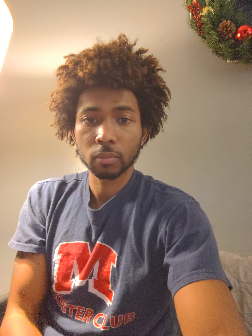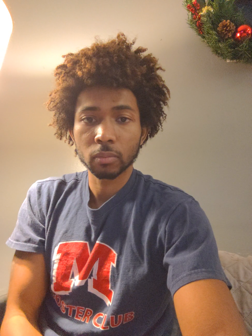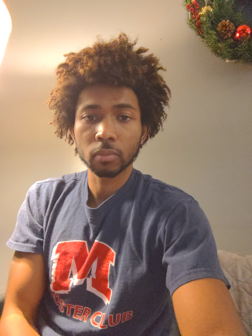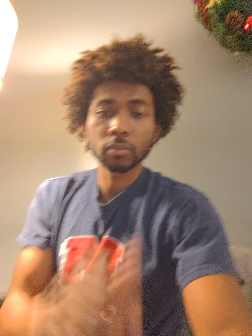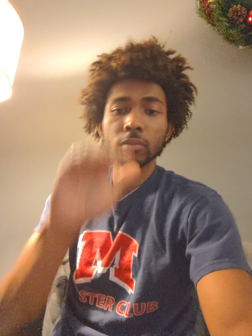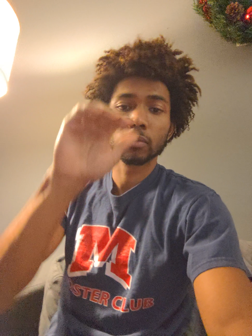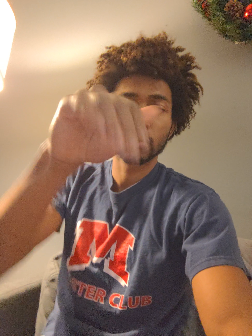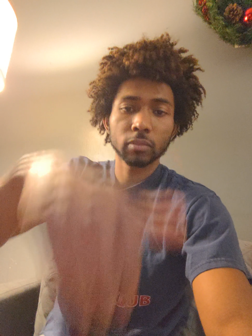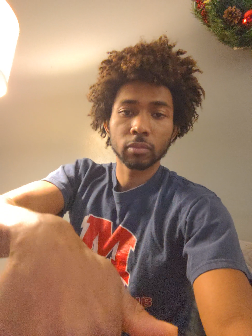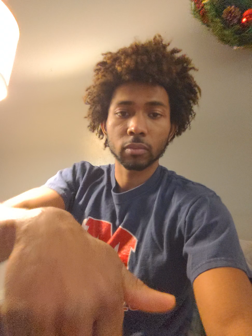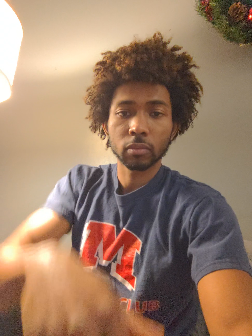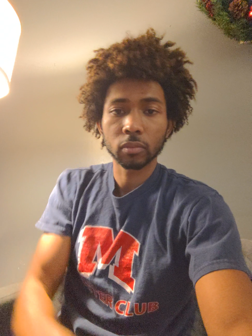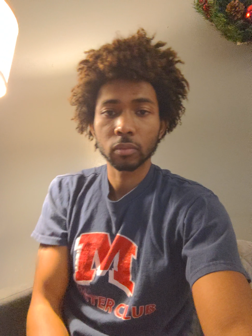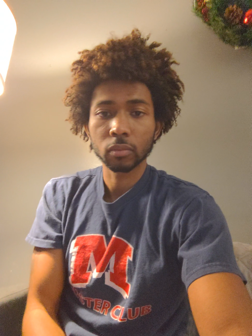night